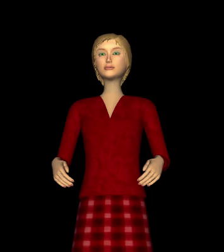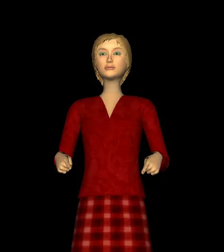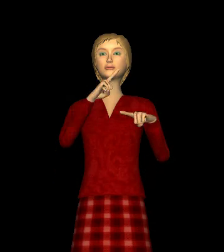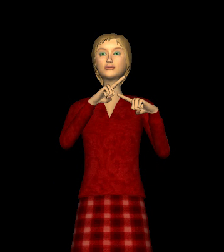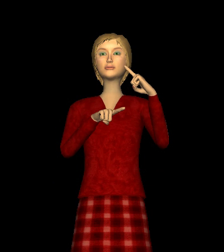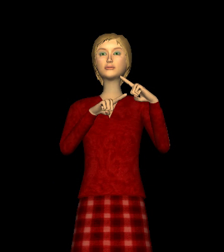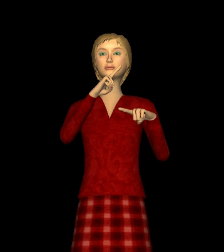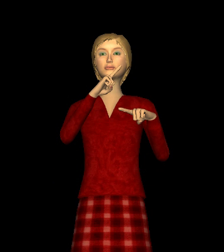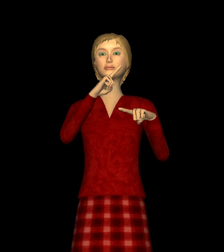هدايا